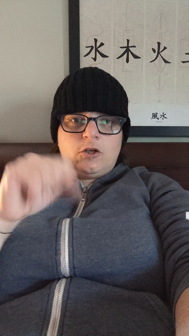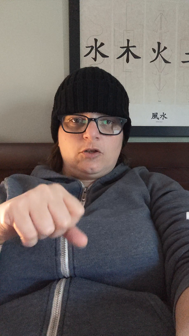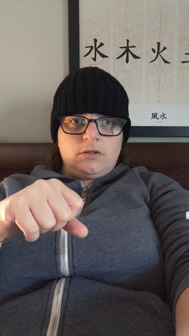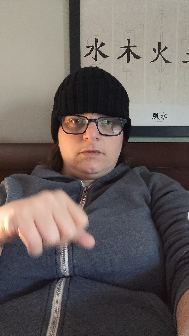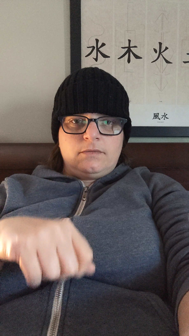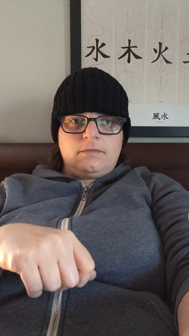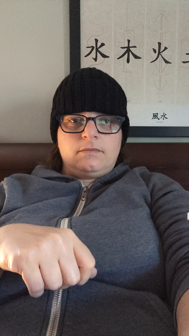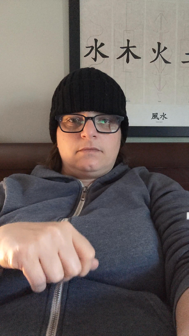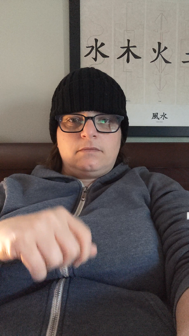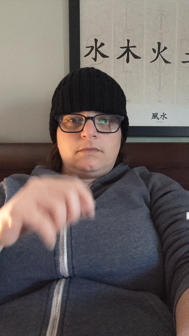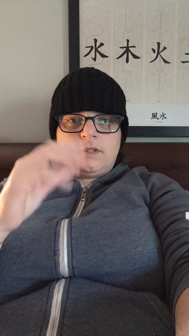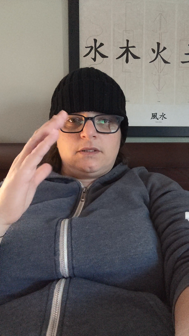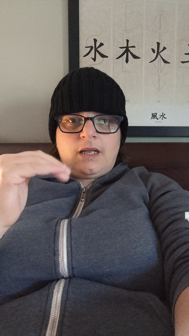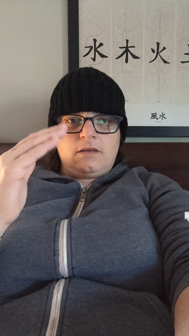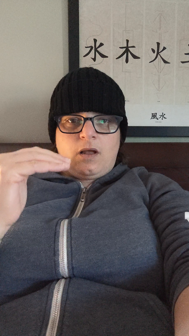downtown